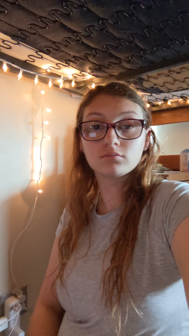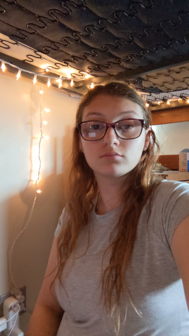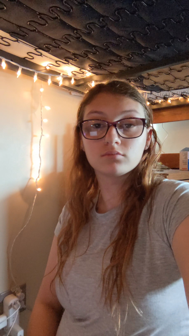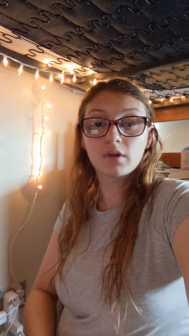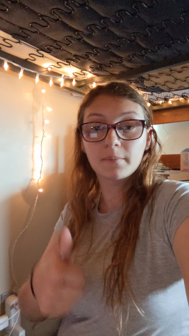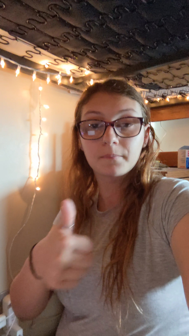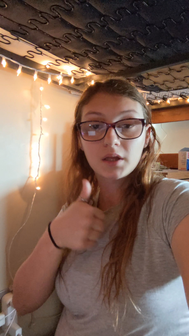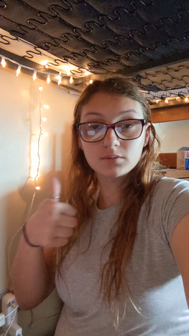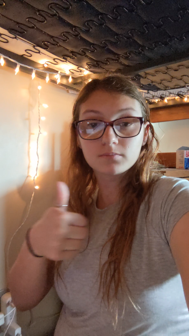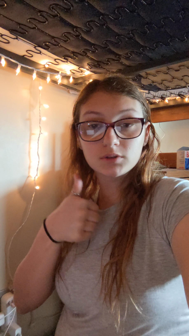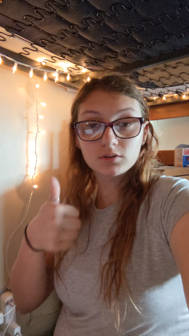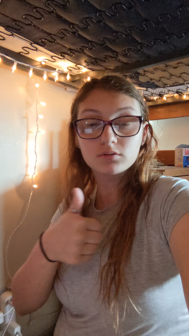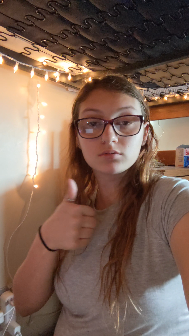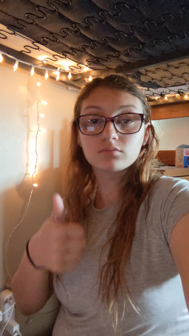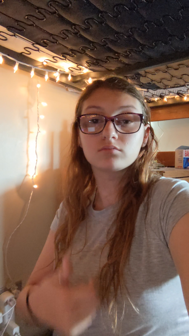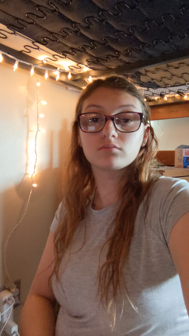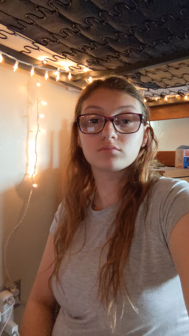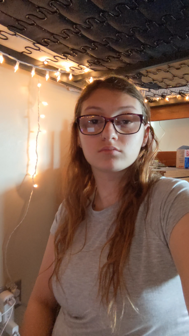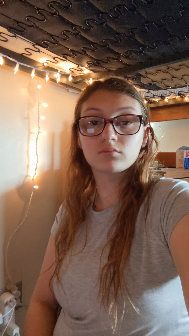basement